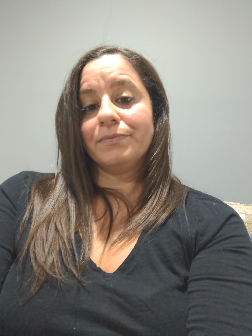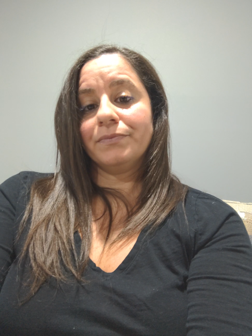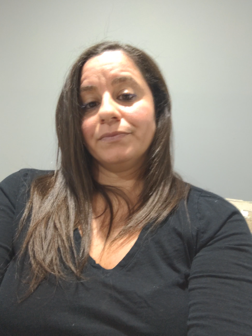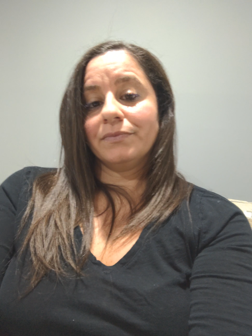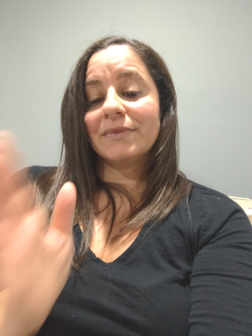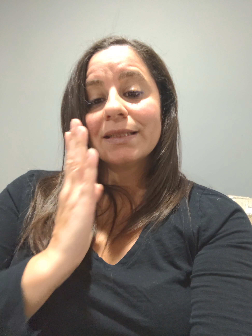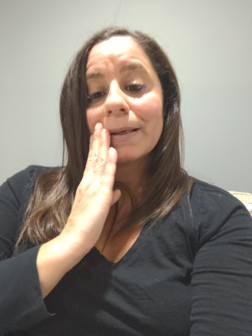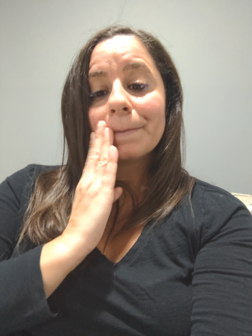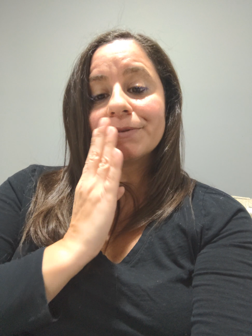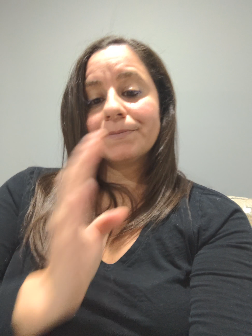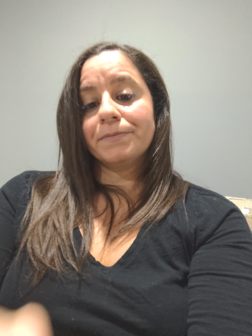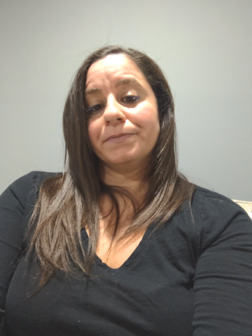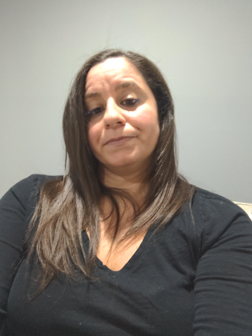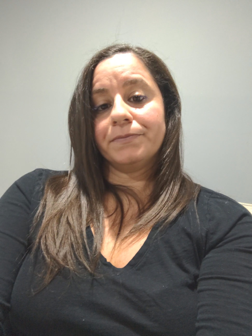napkin